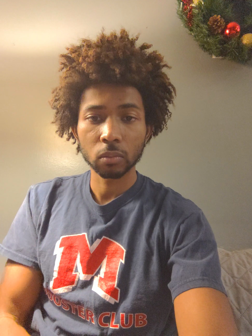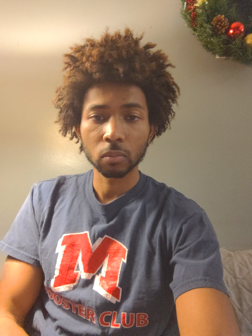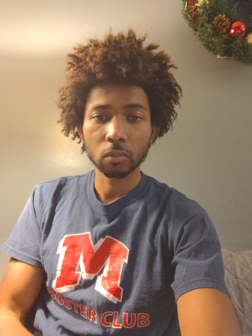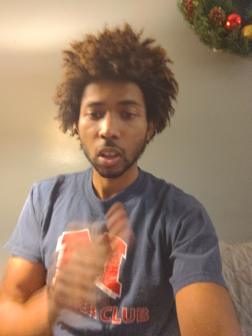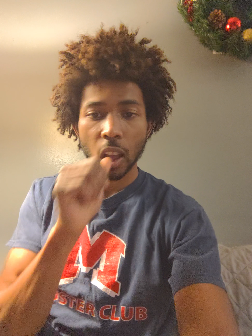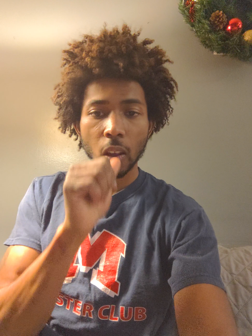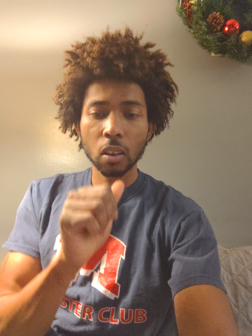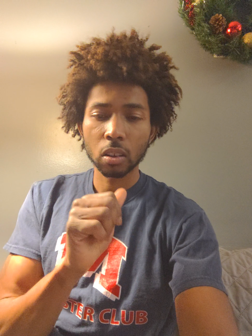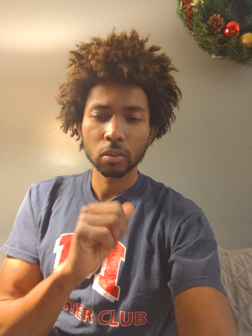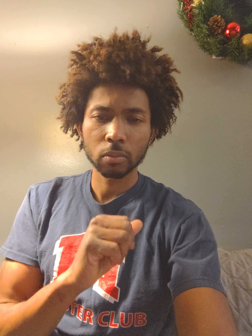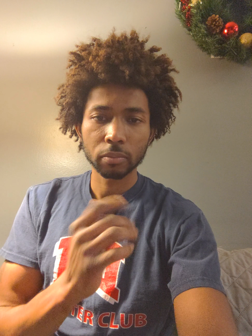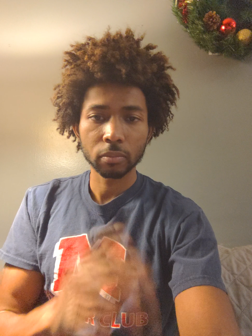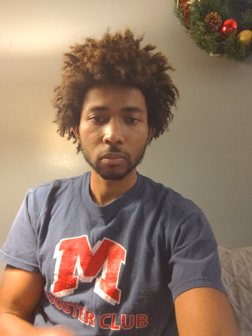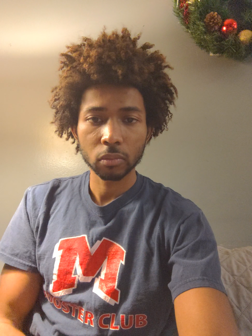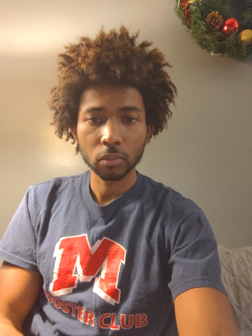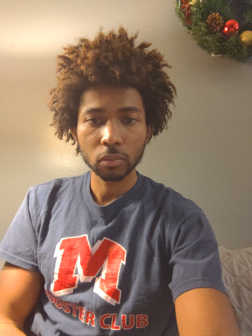not